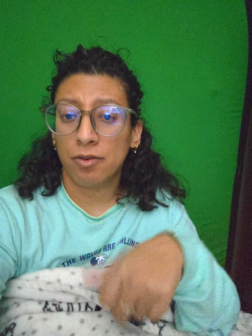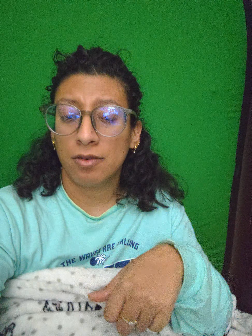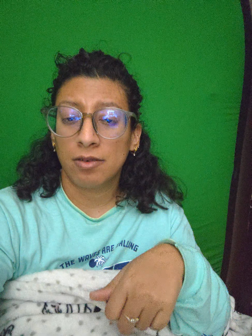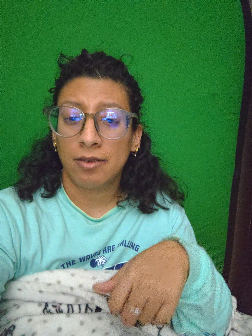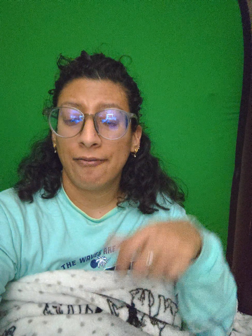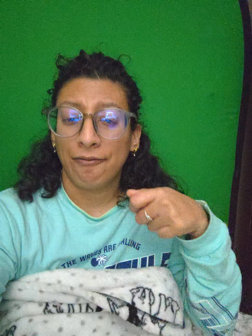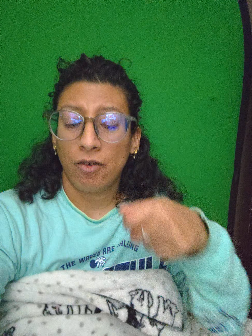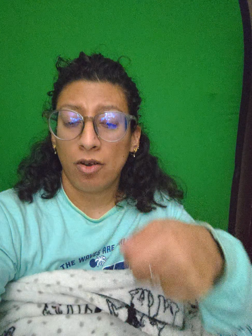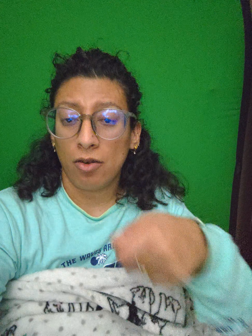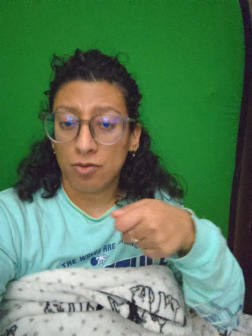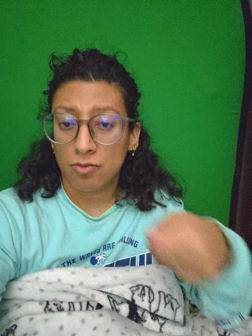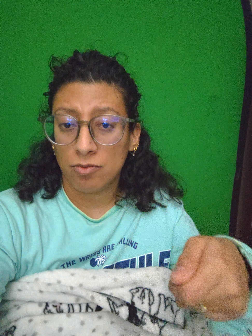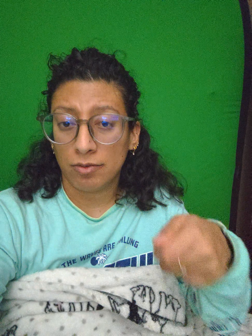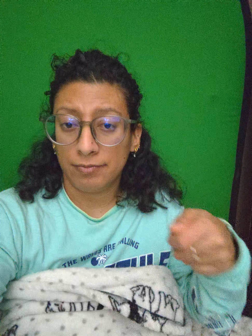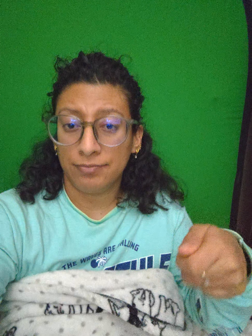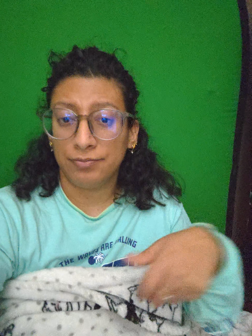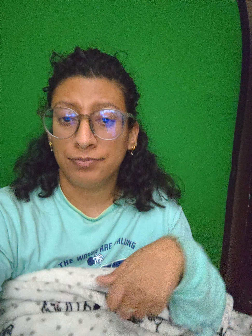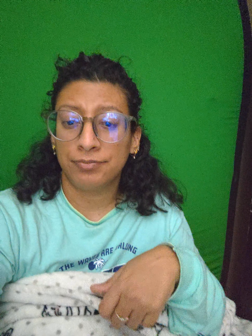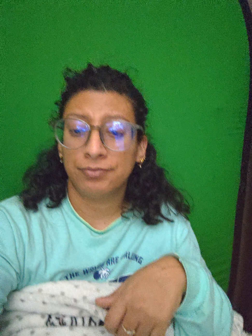vacuum